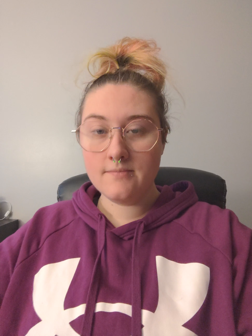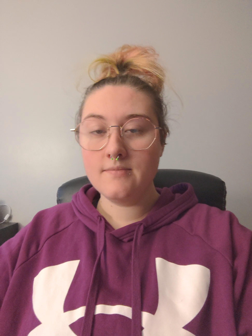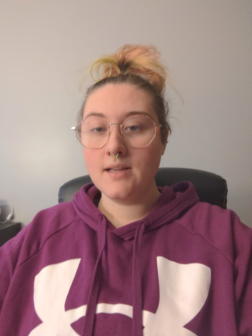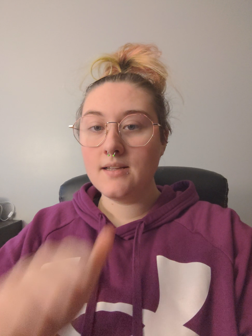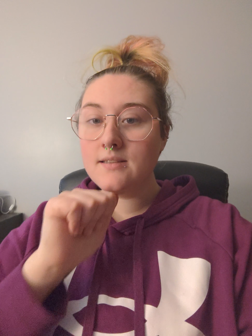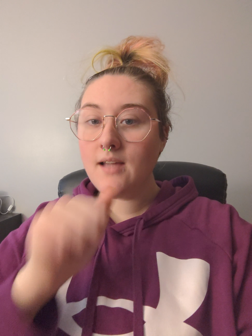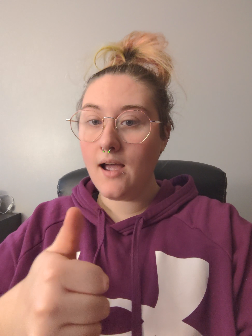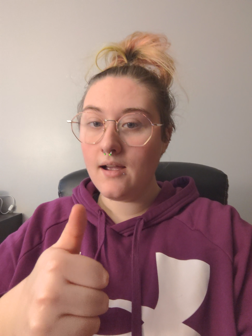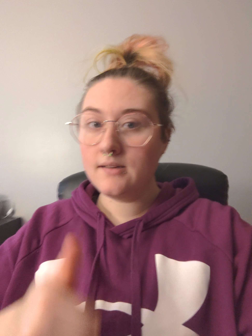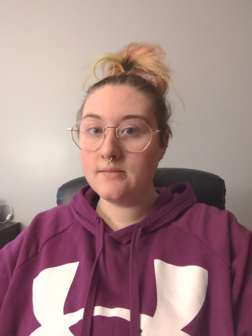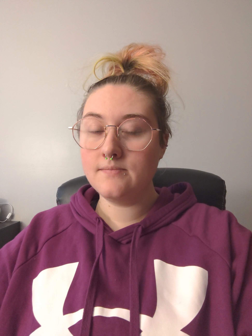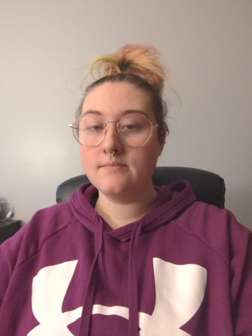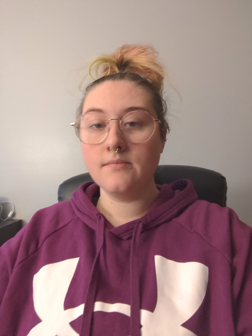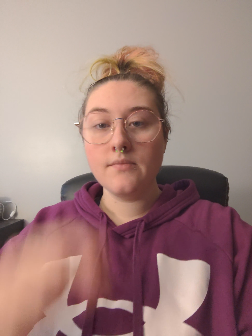not